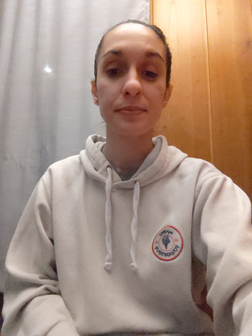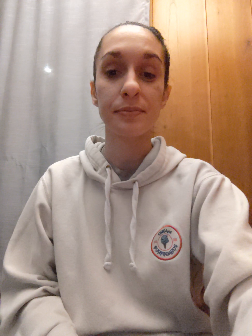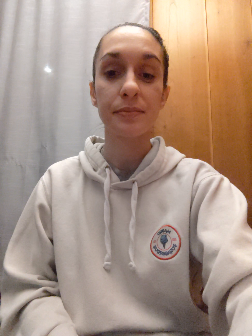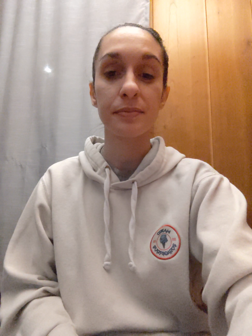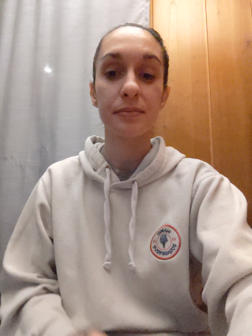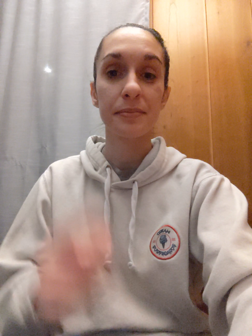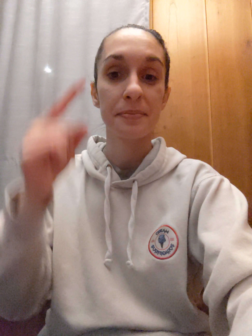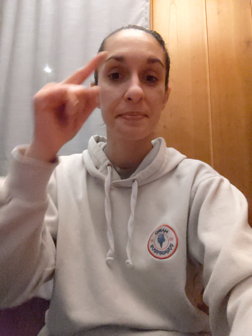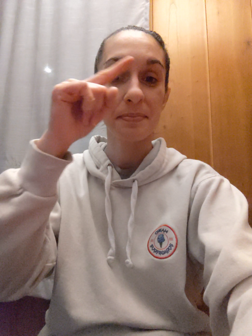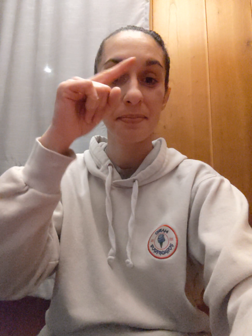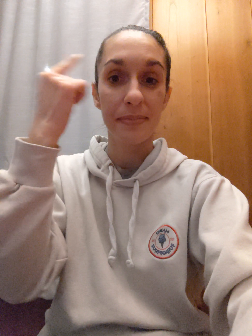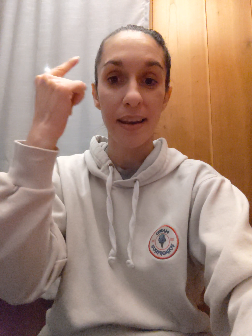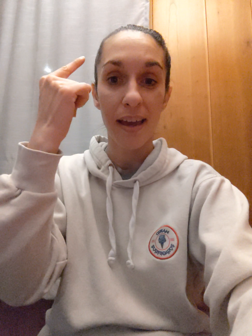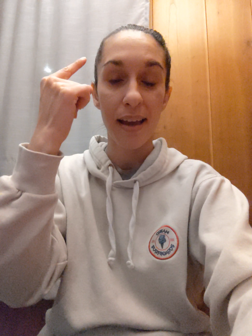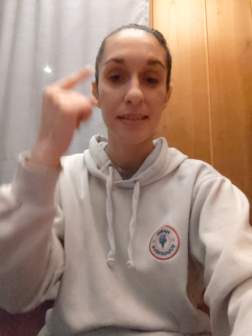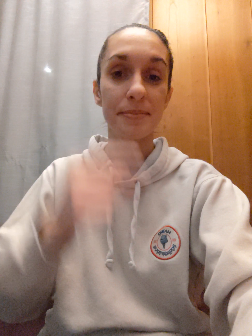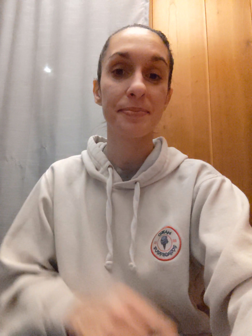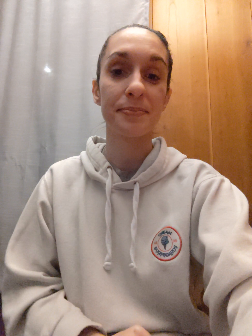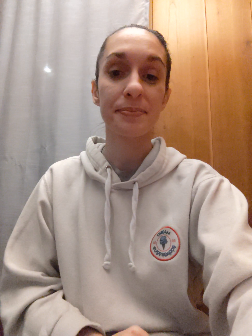black